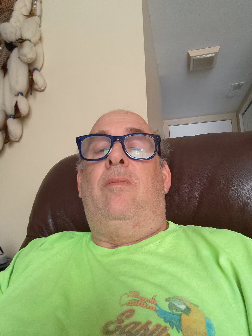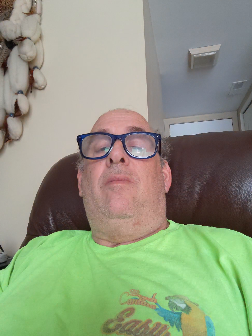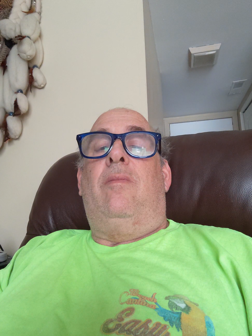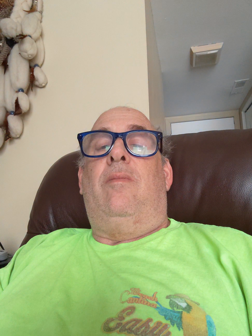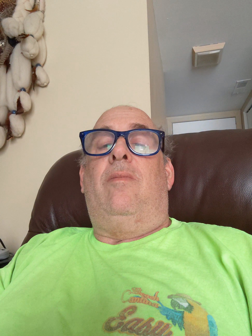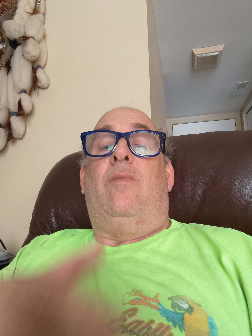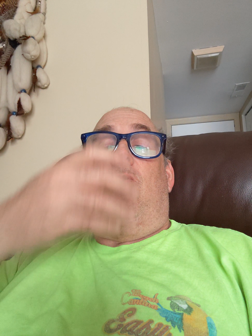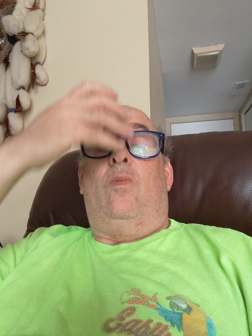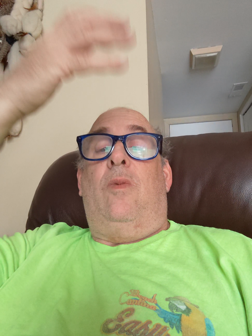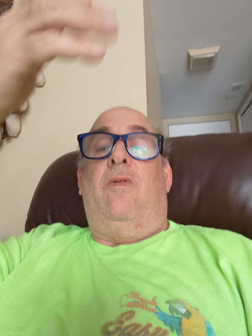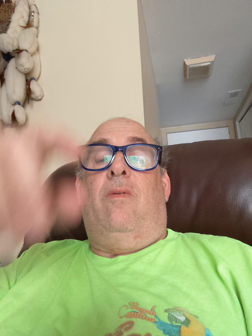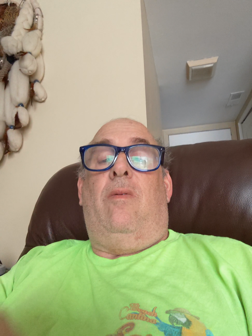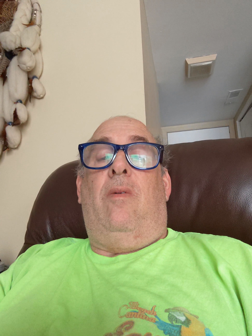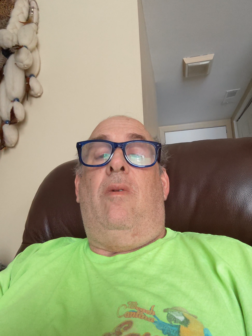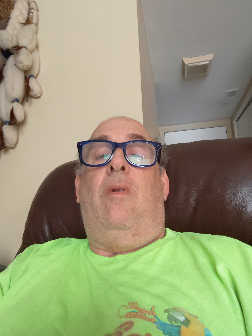giraffe